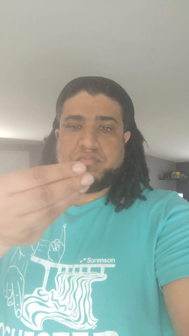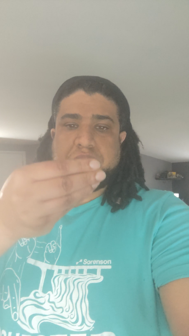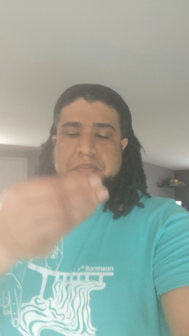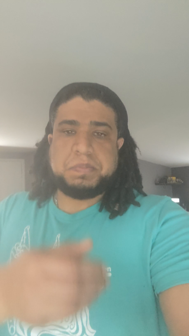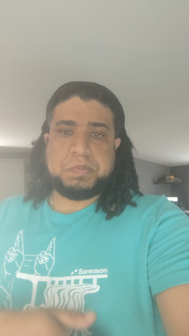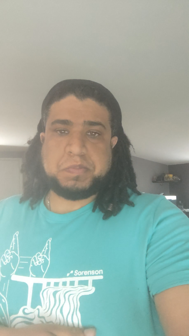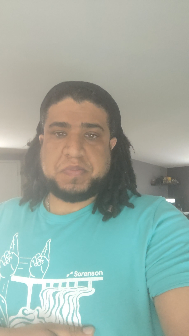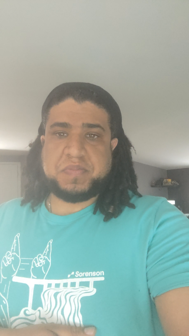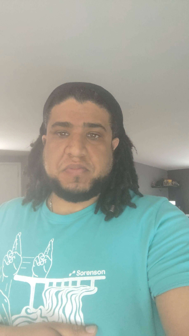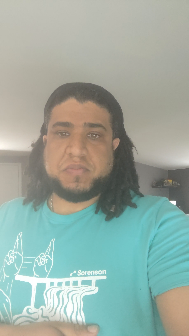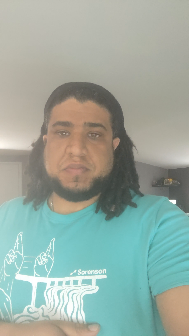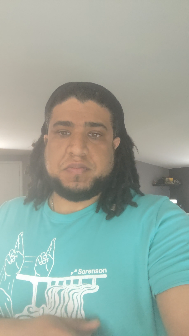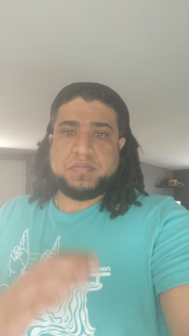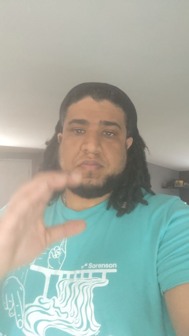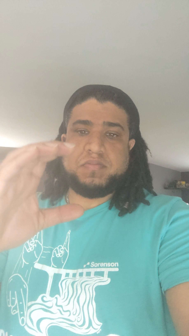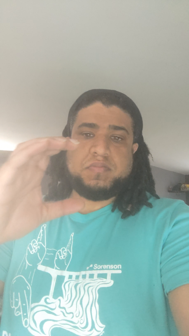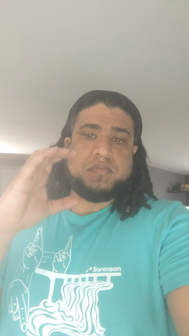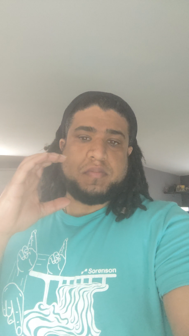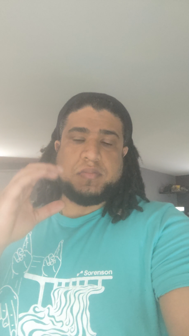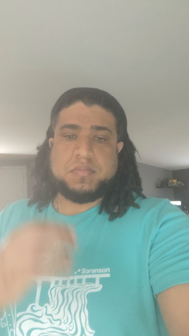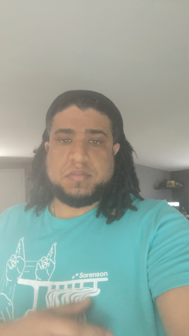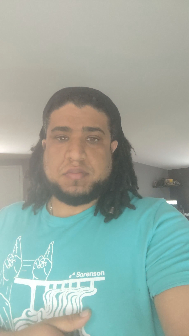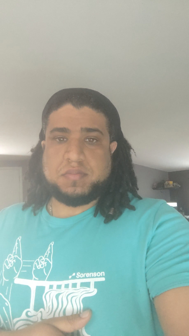bus